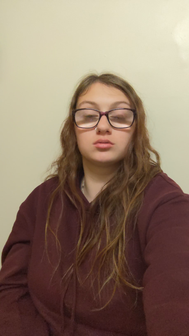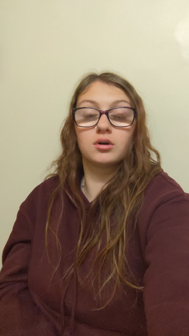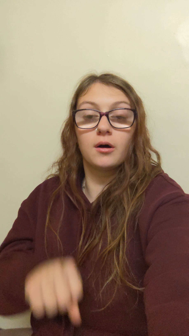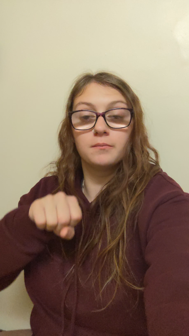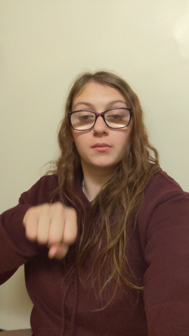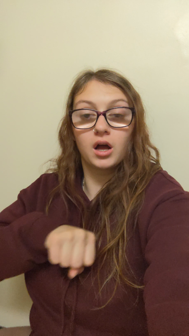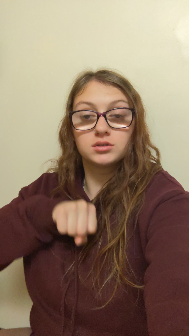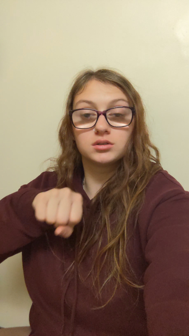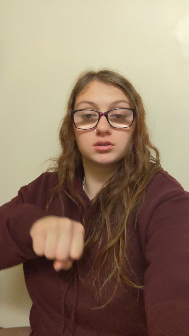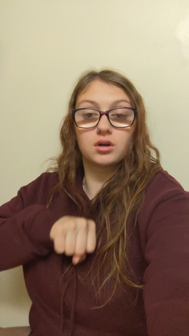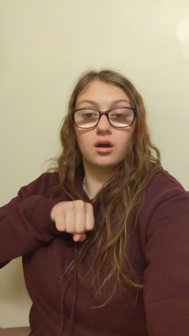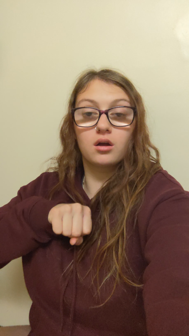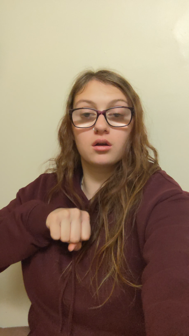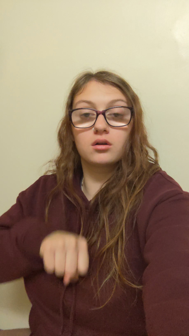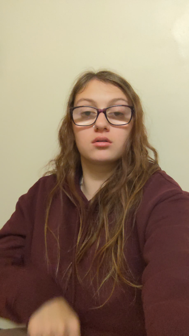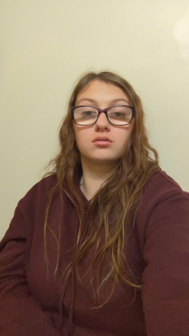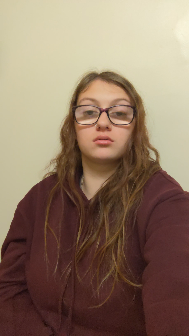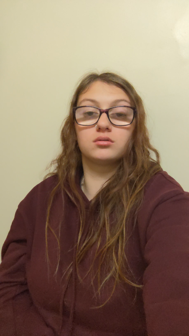bicycle